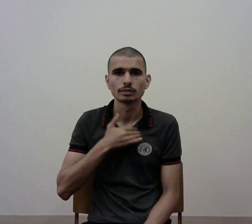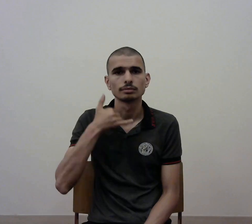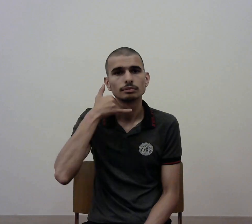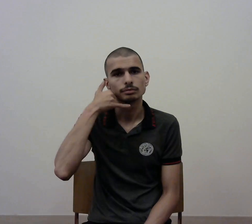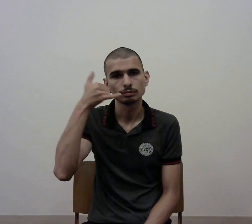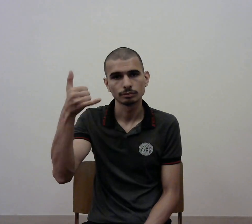zəng